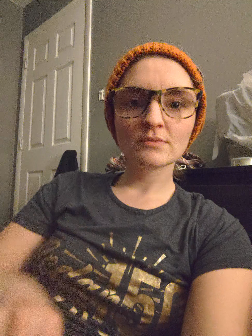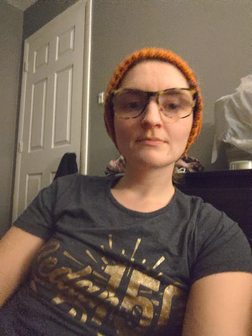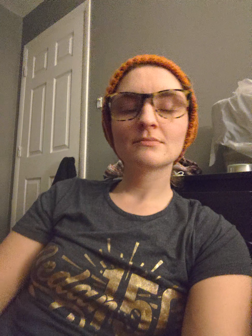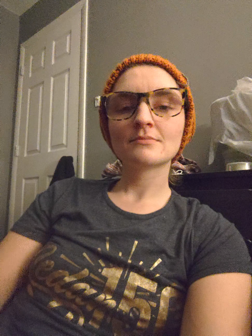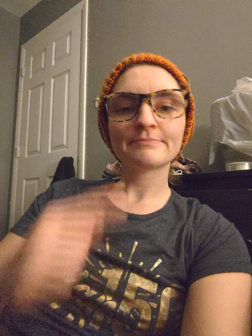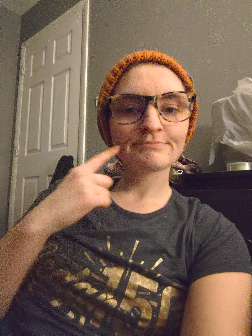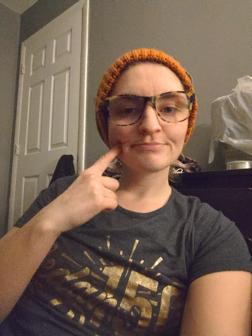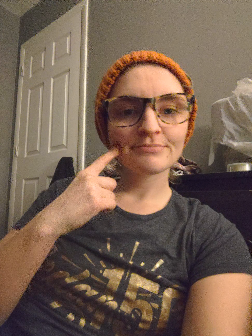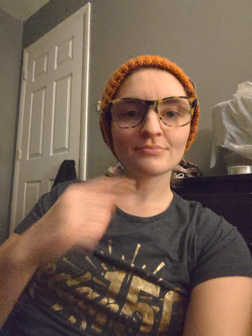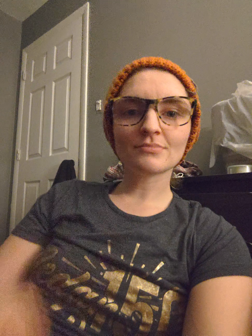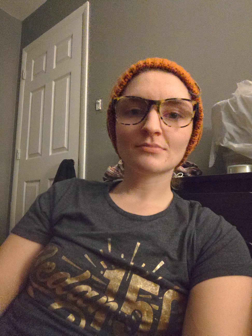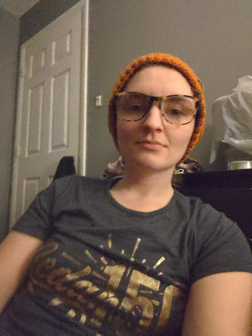cheek